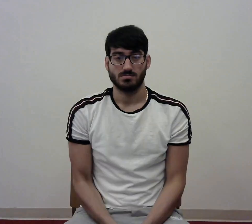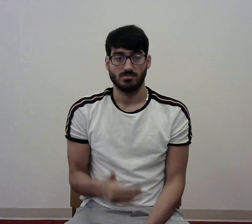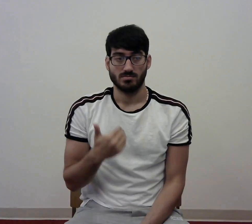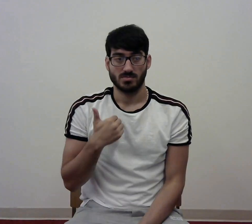mən